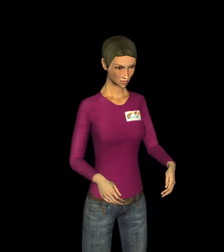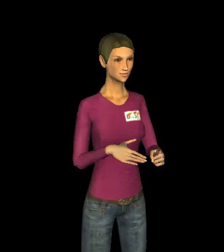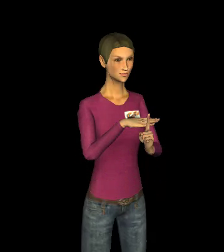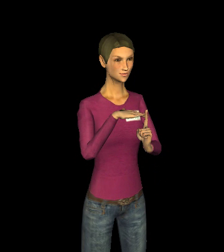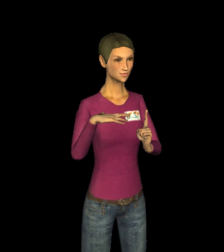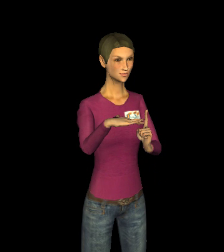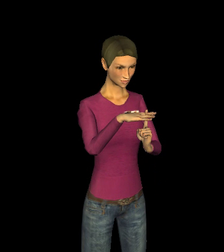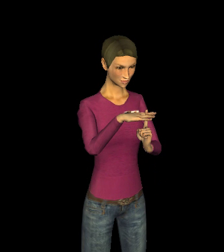مجتمع